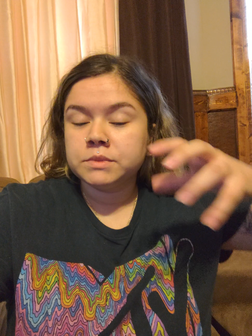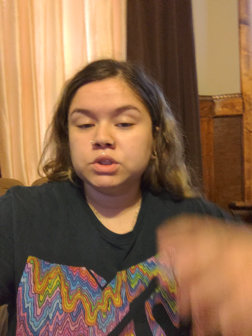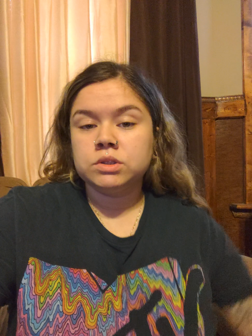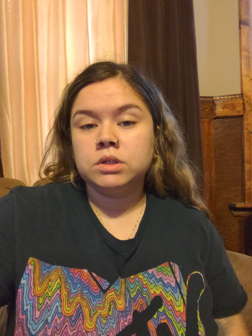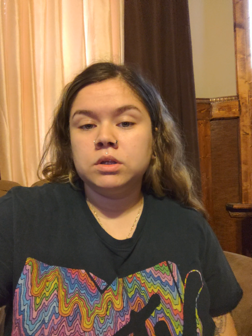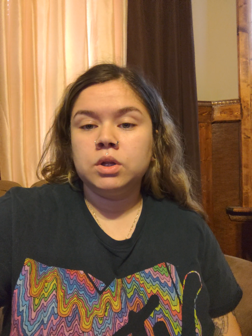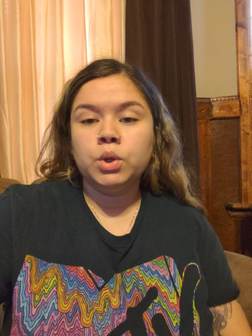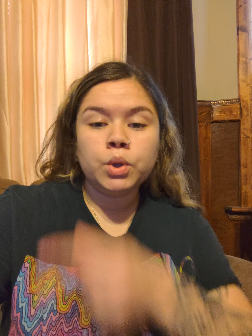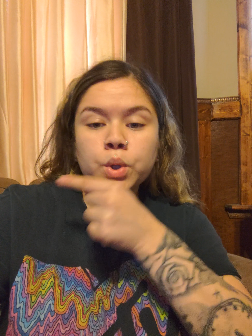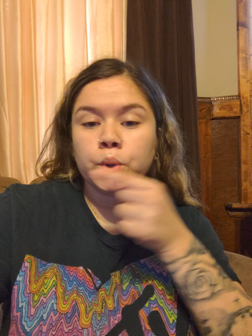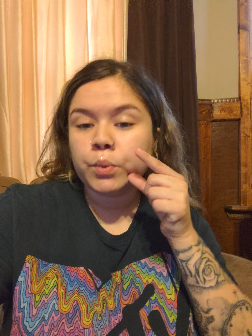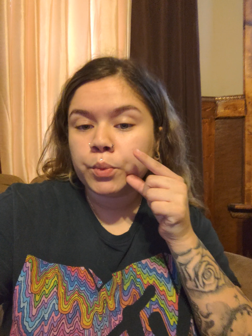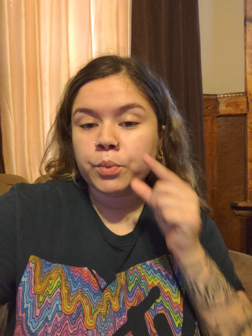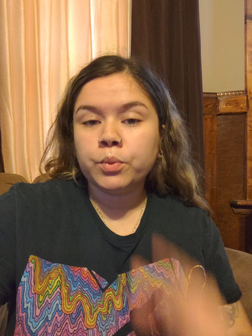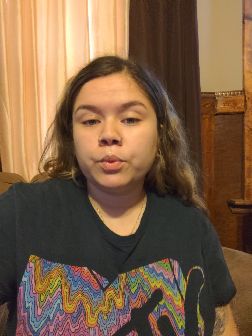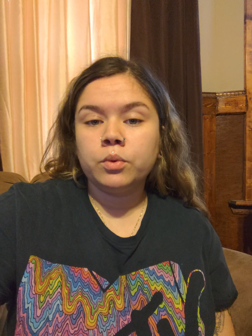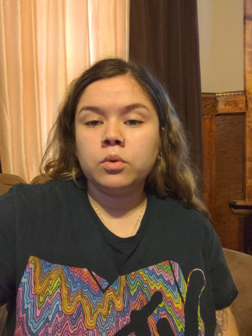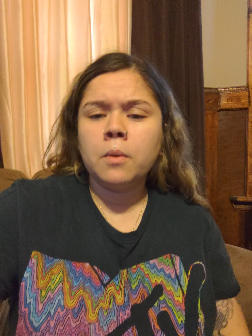glue